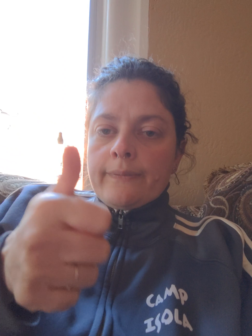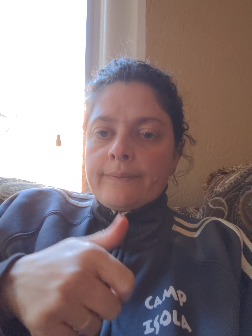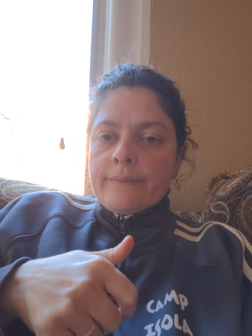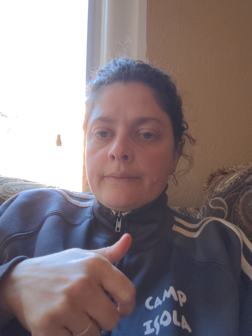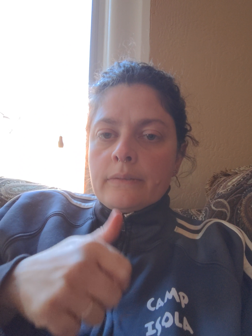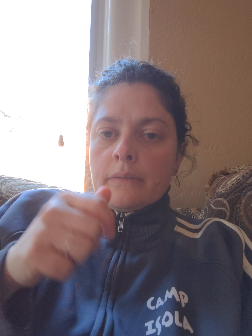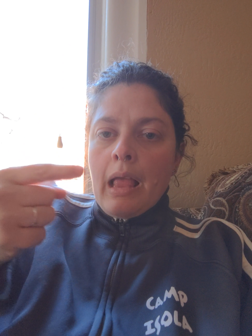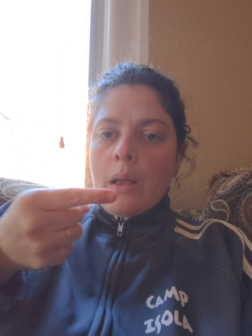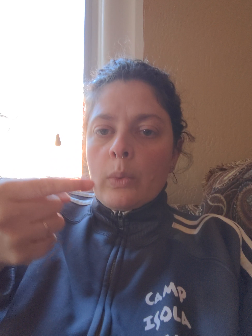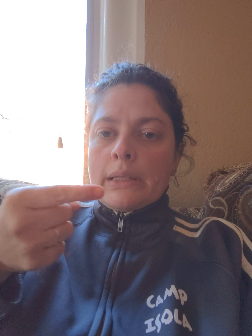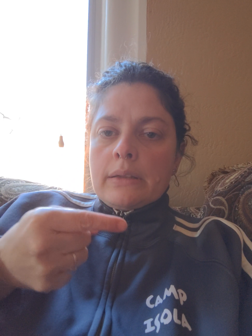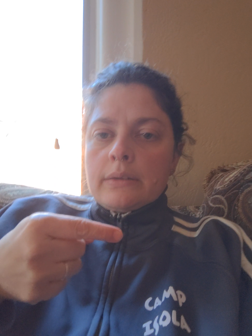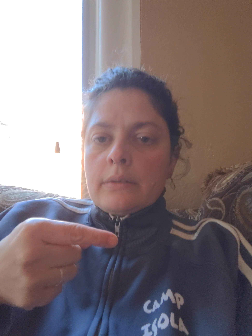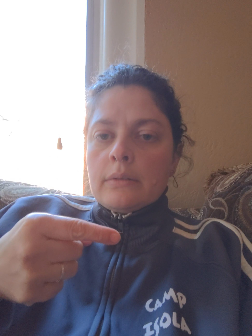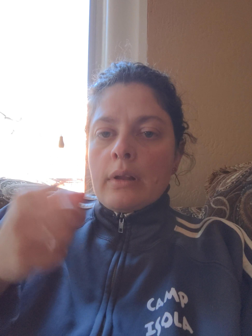owie